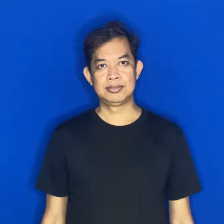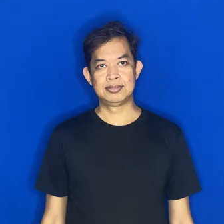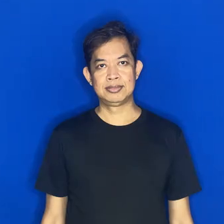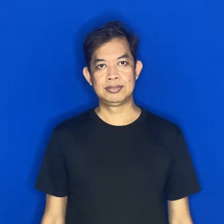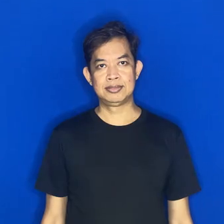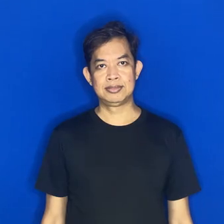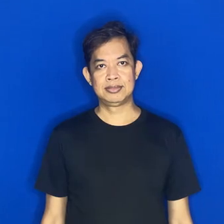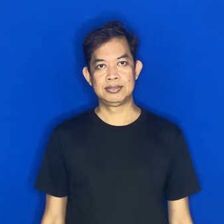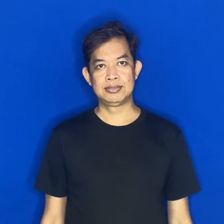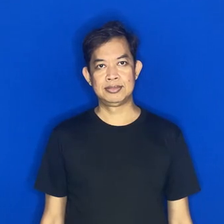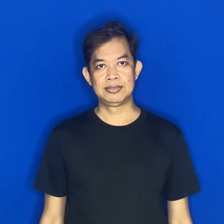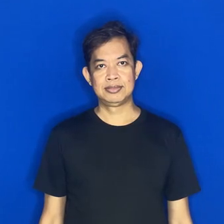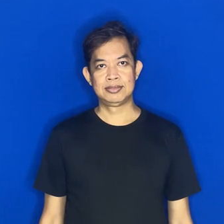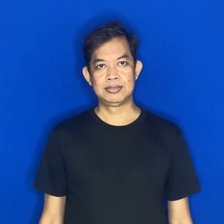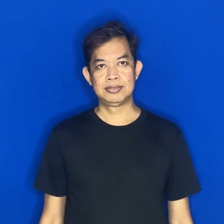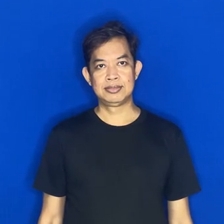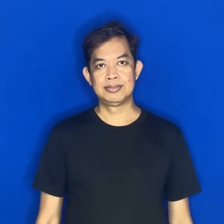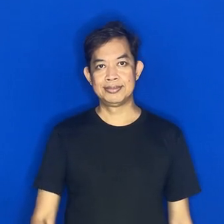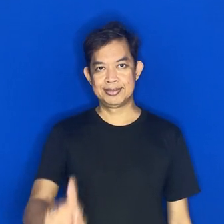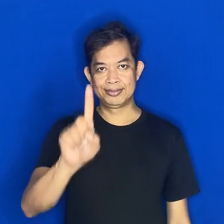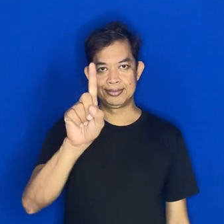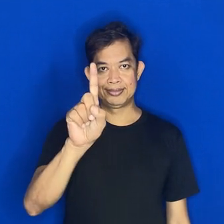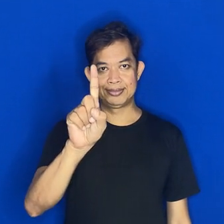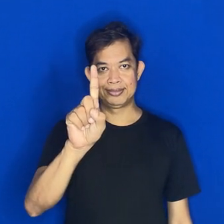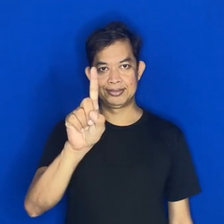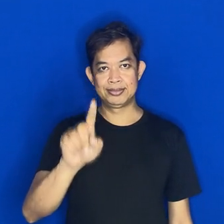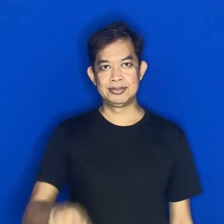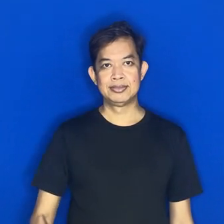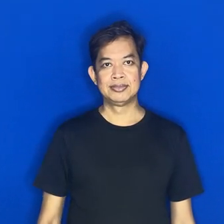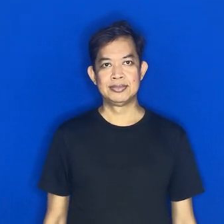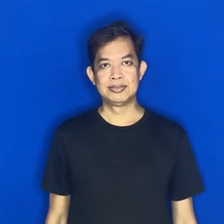one